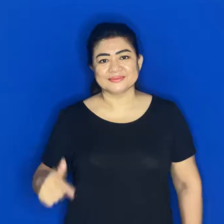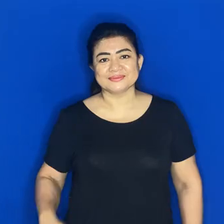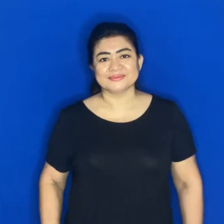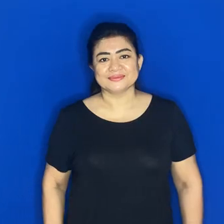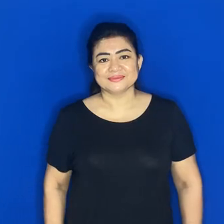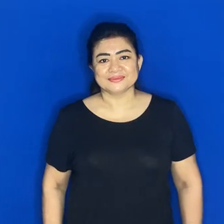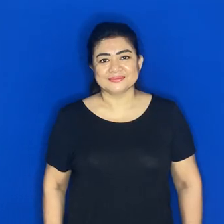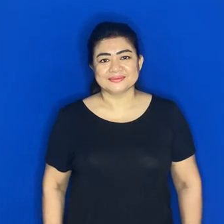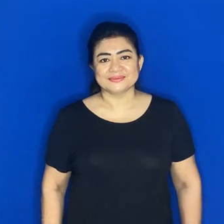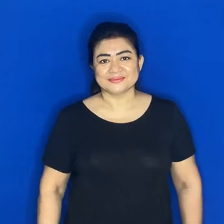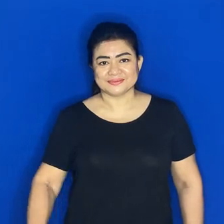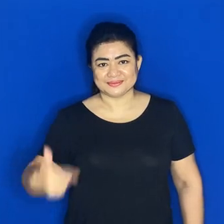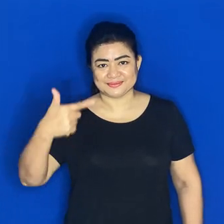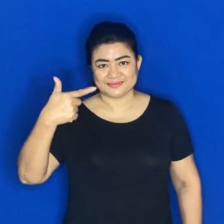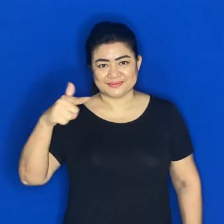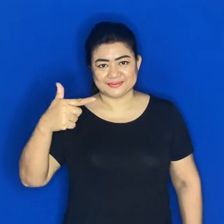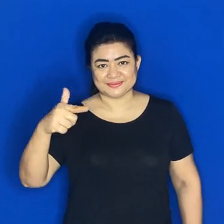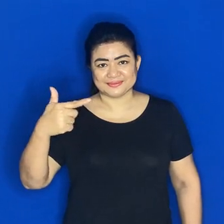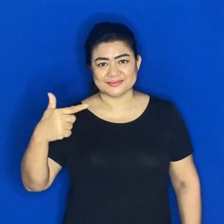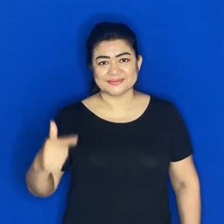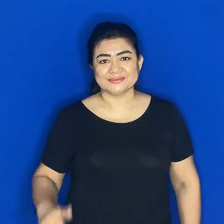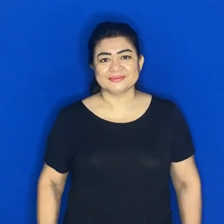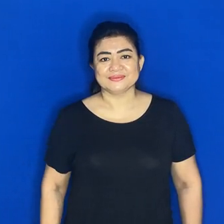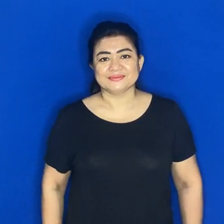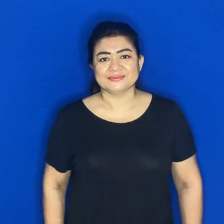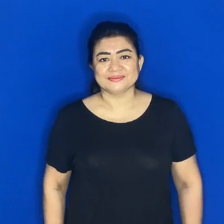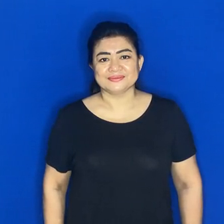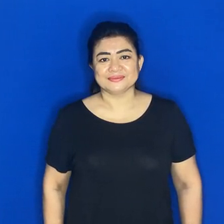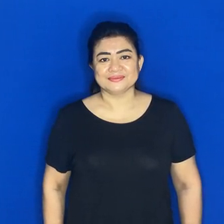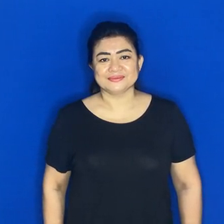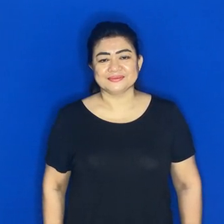green